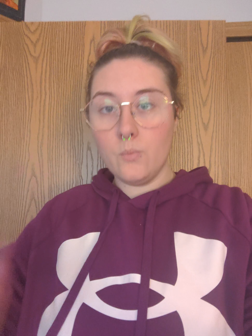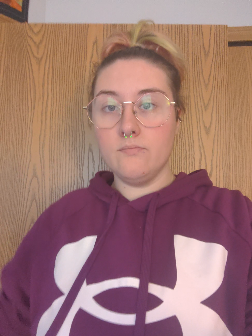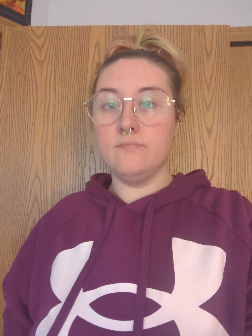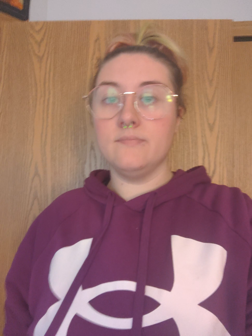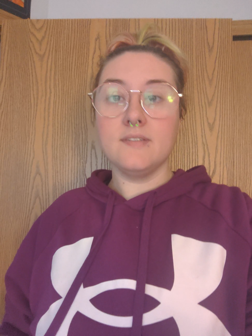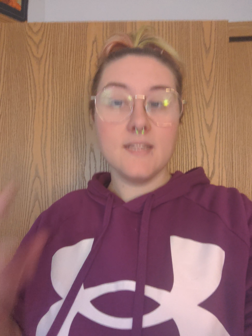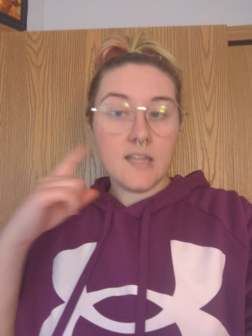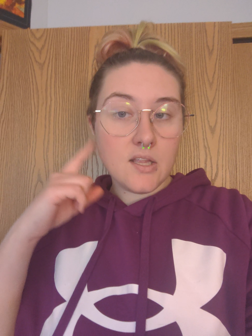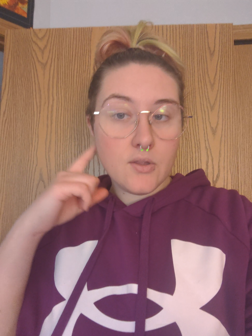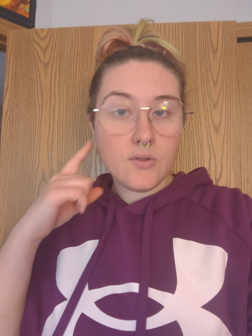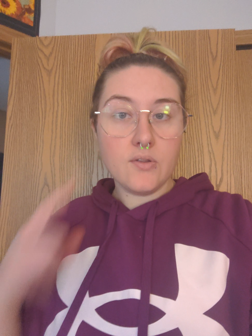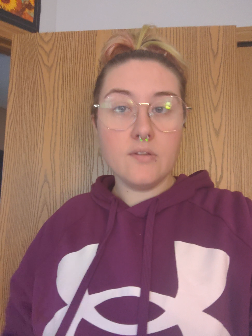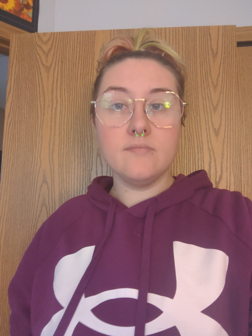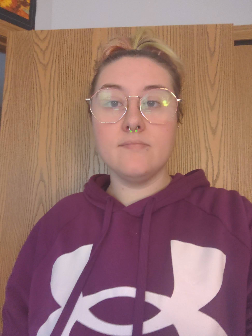ear